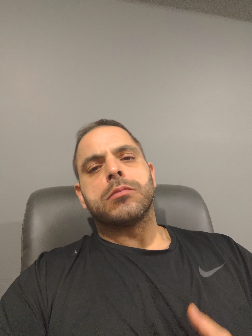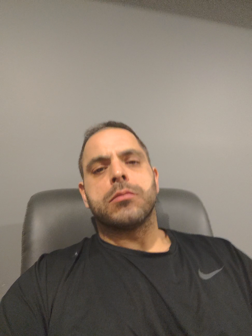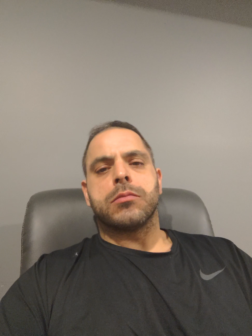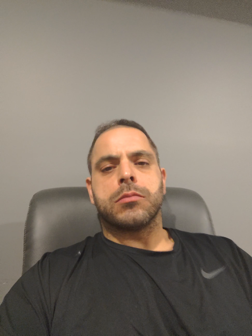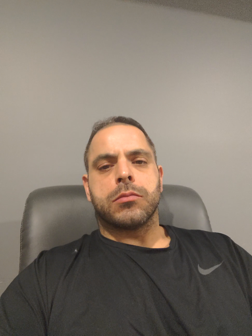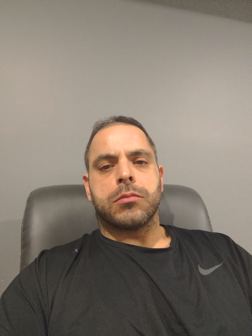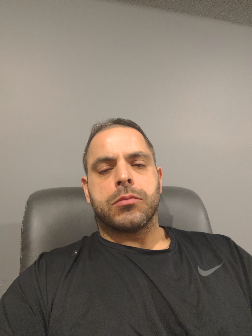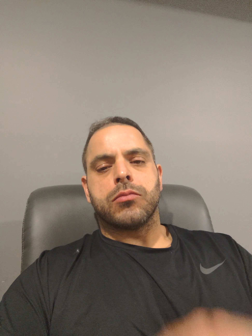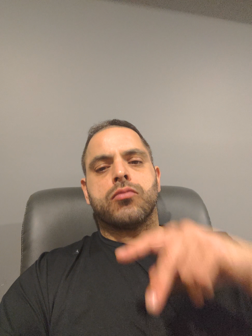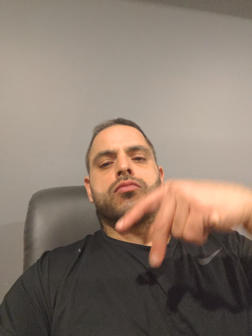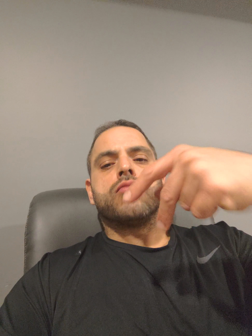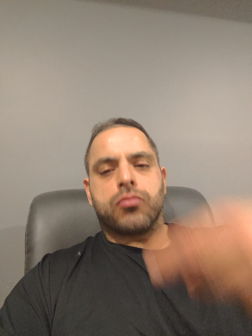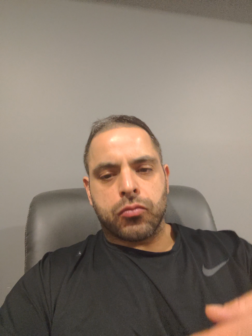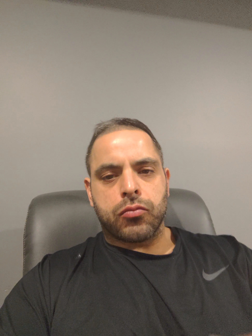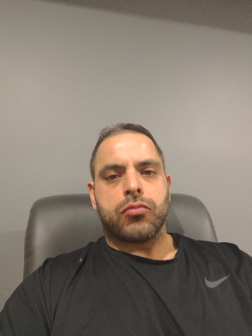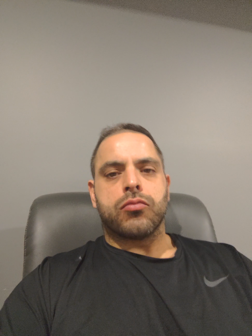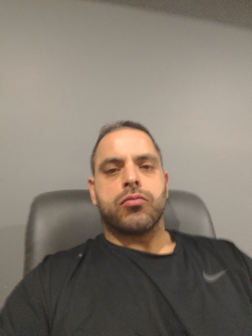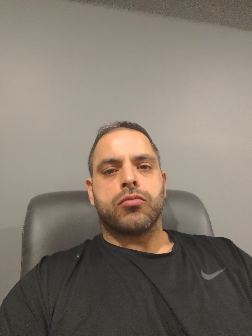fall